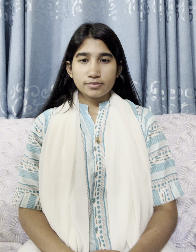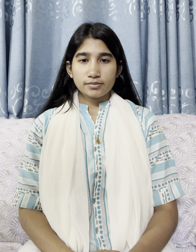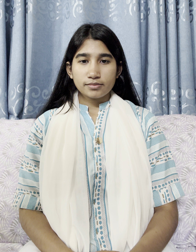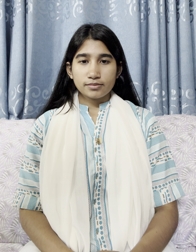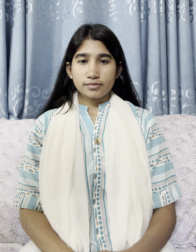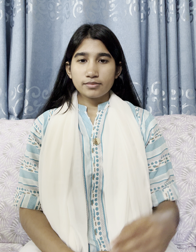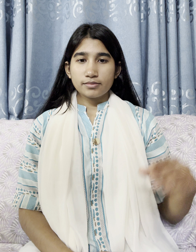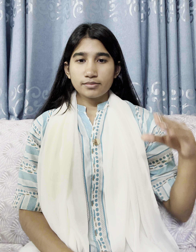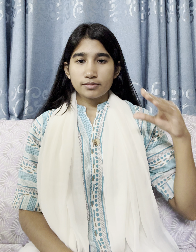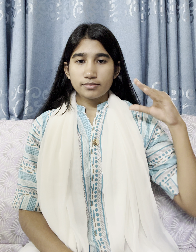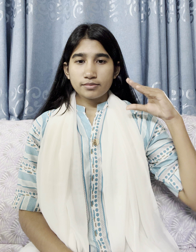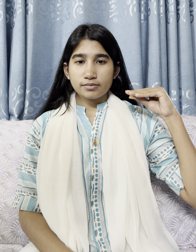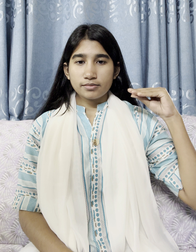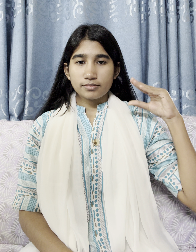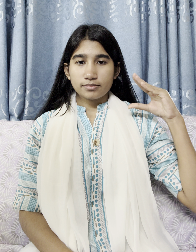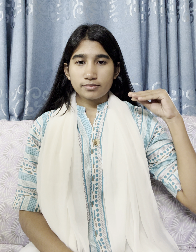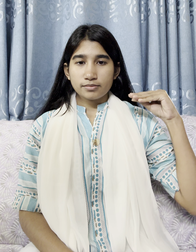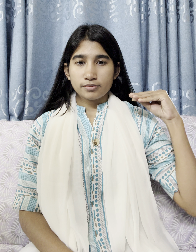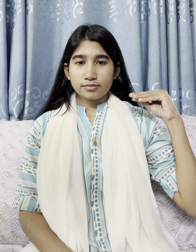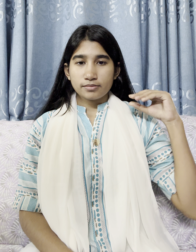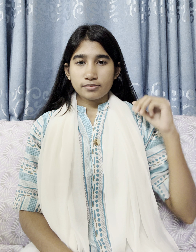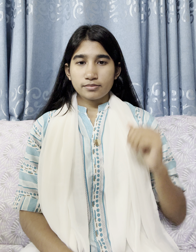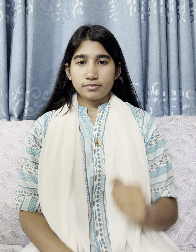ধন্যবাদ